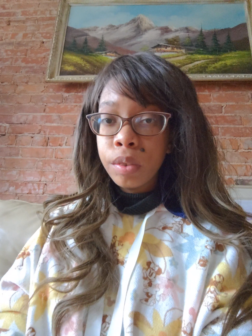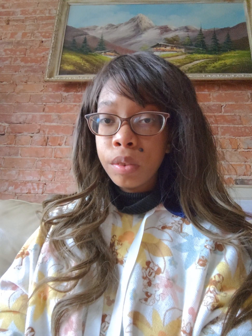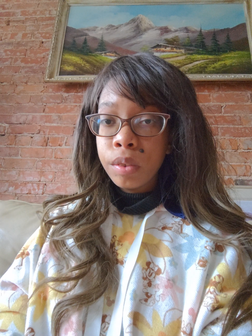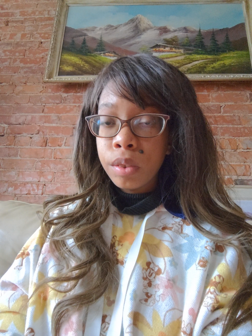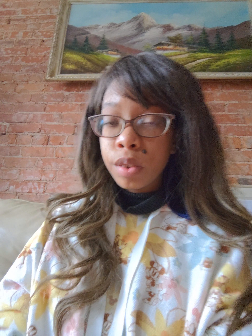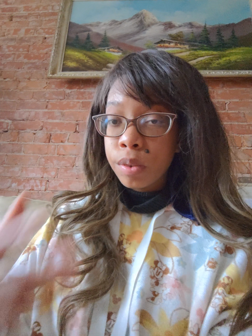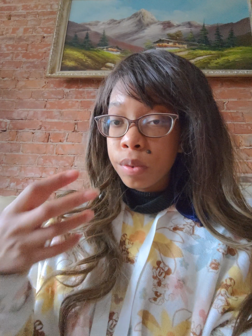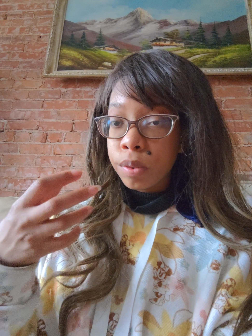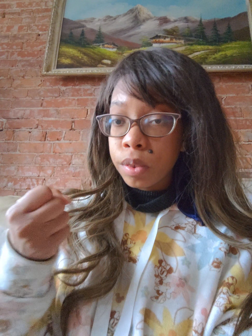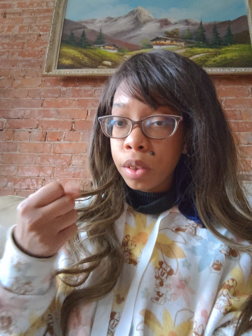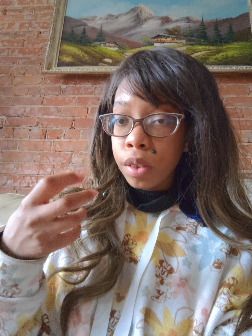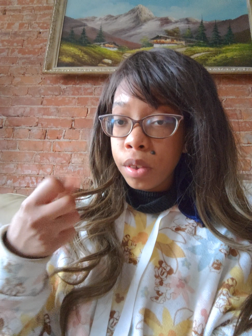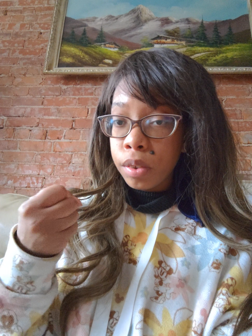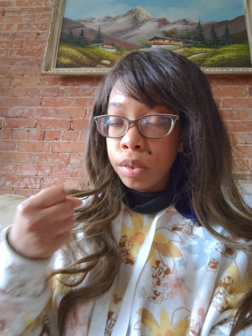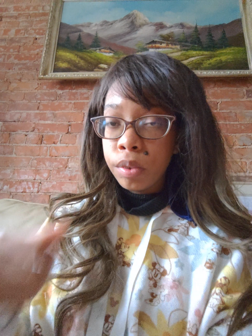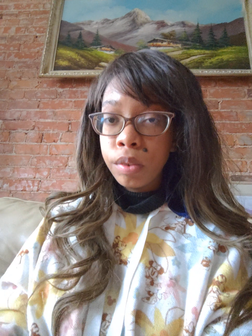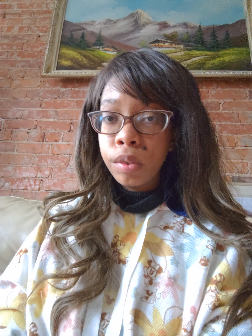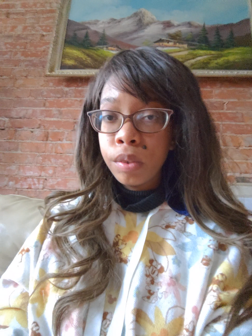milk